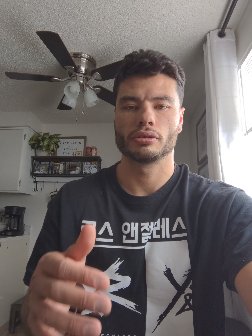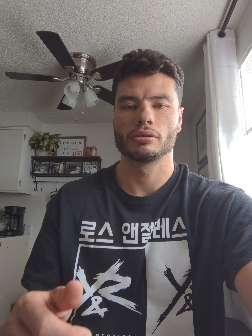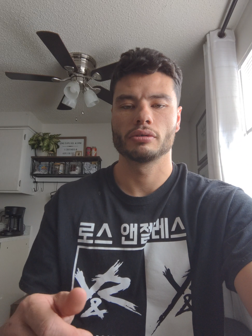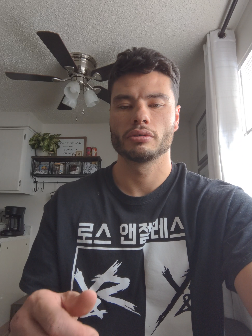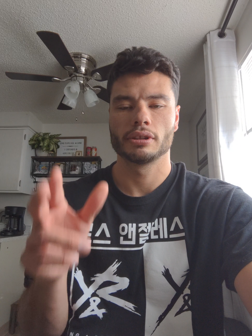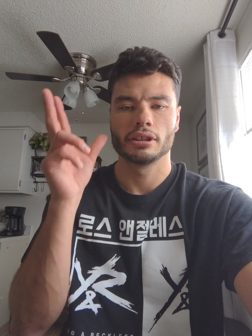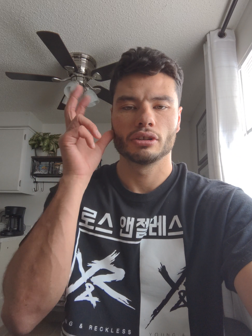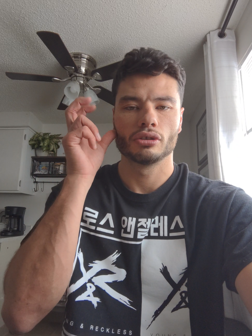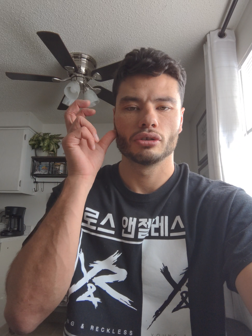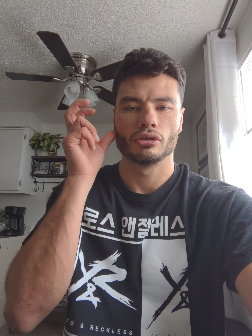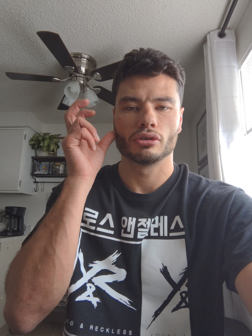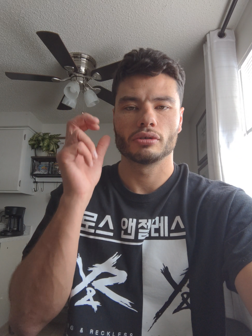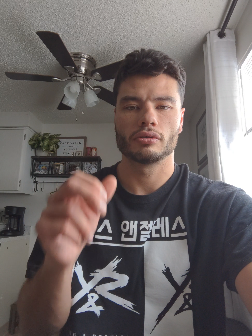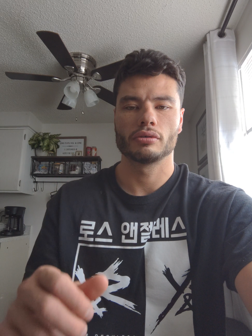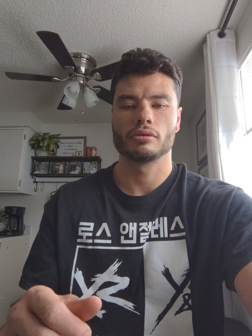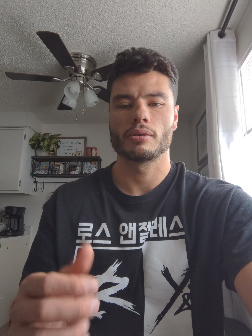hear